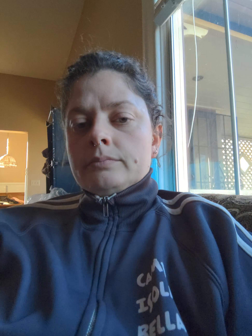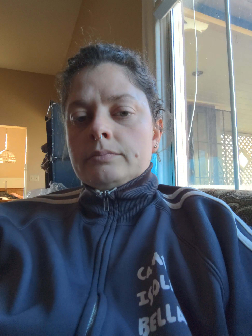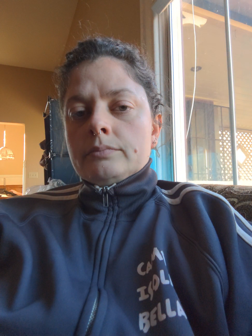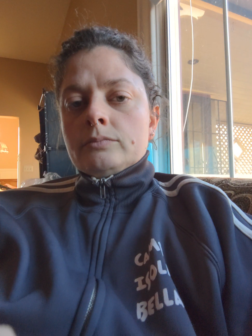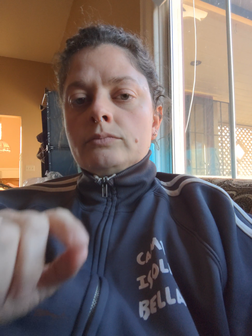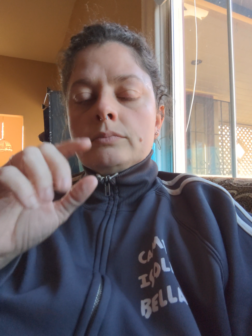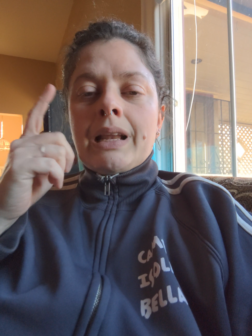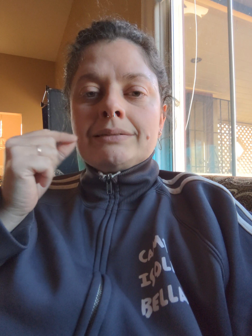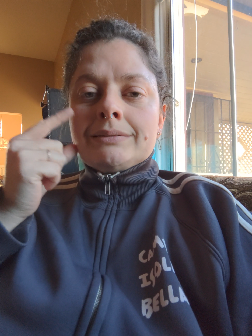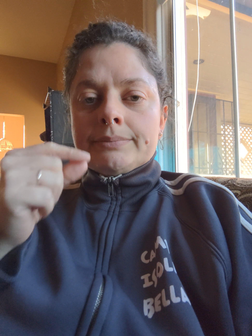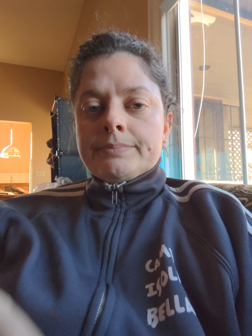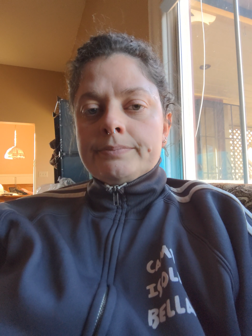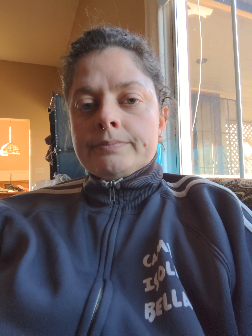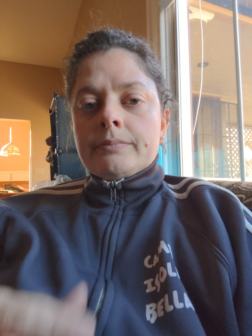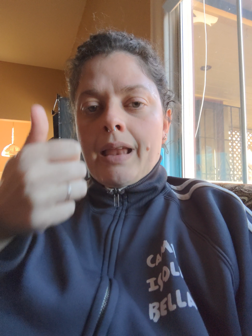cat